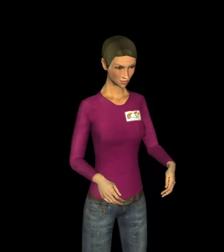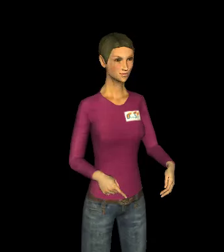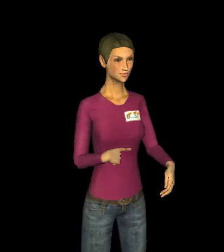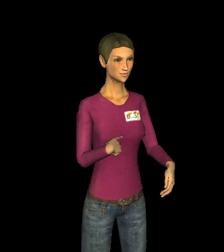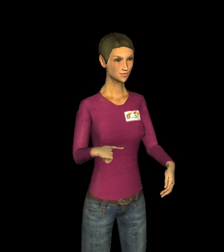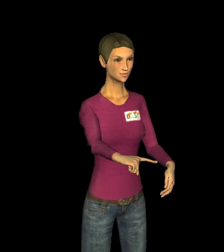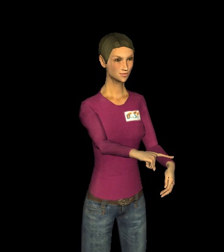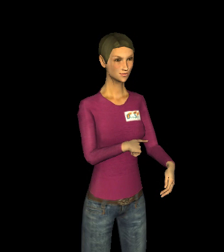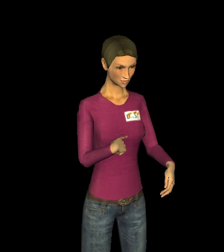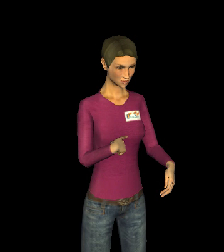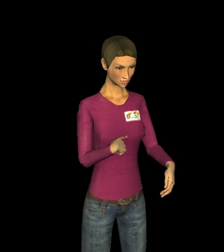نحن